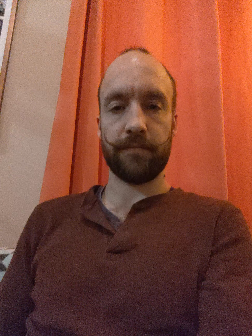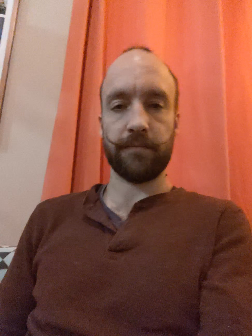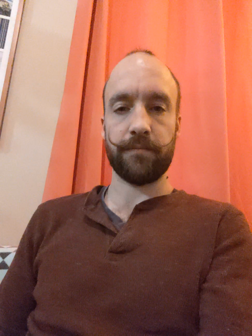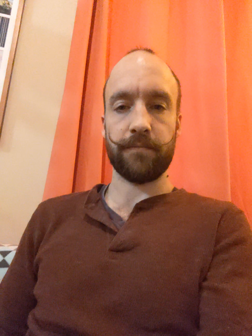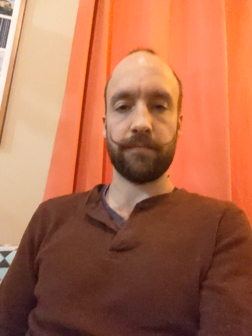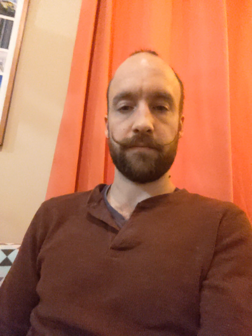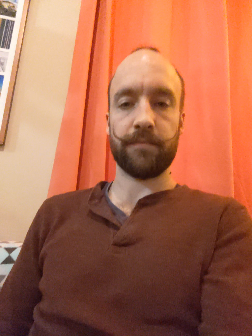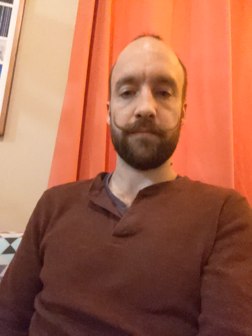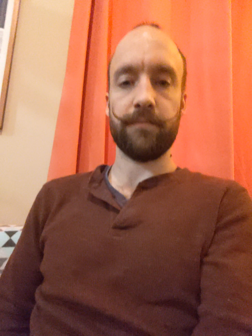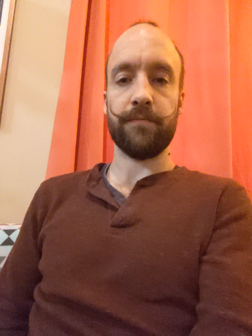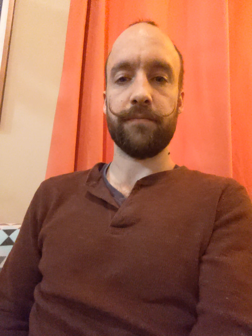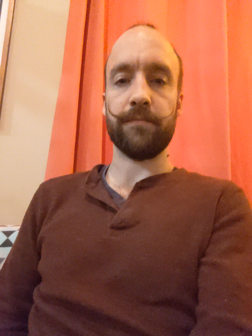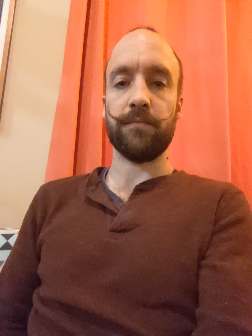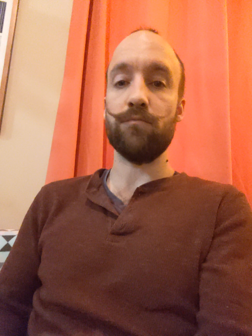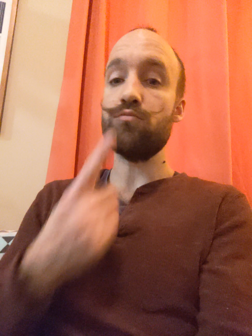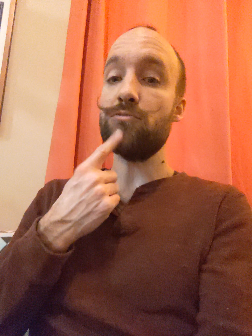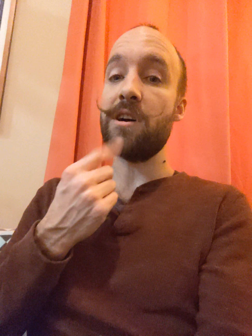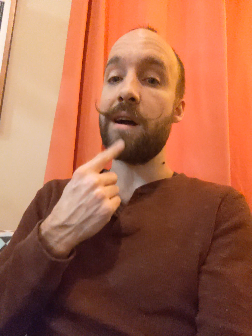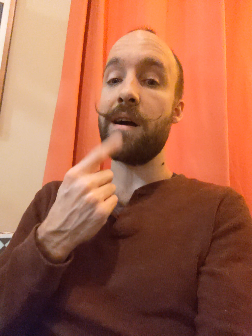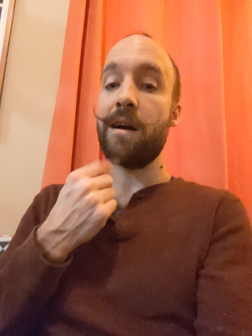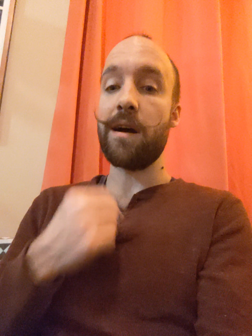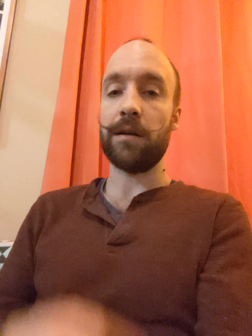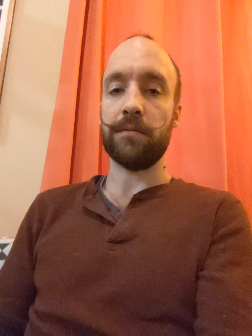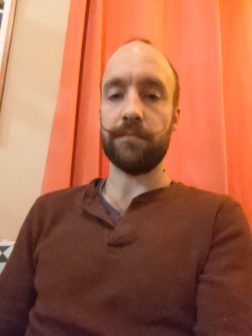red